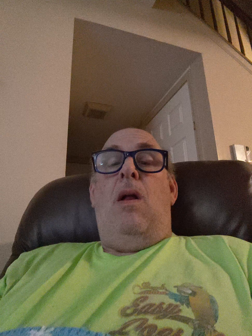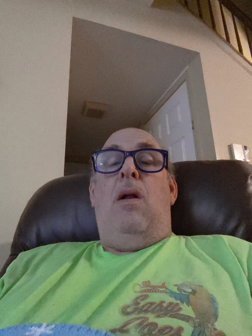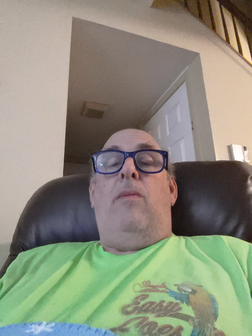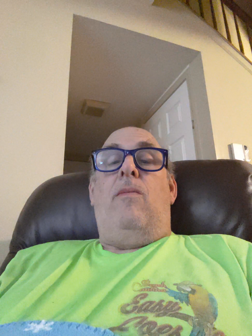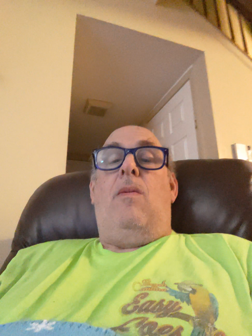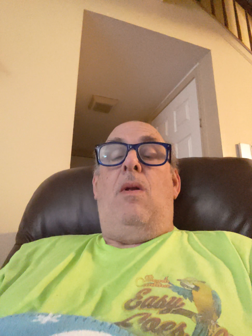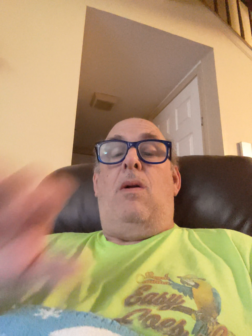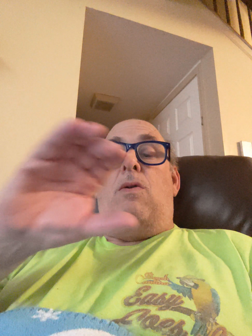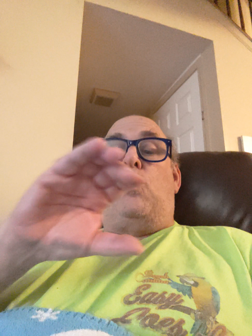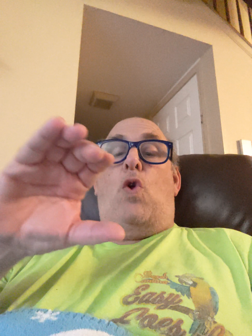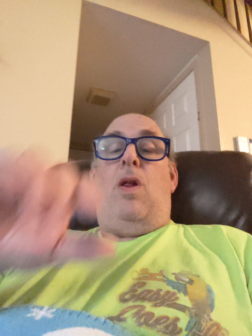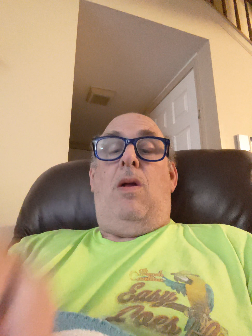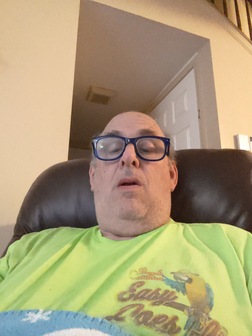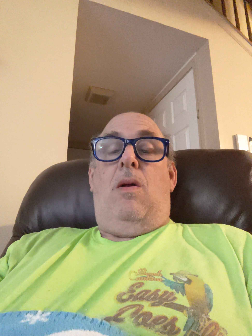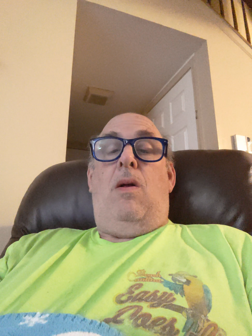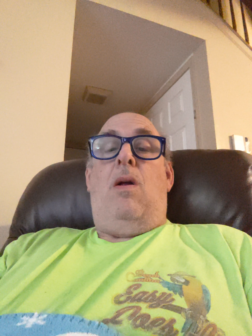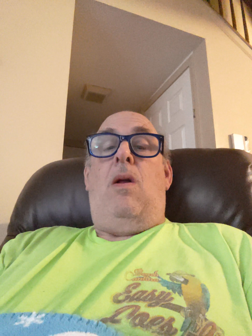chocolate